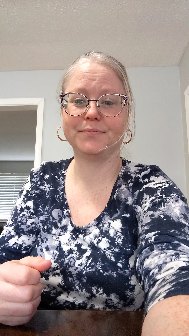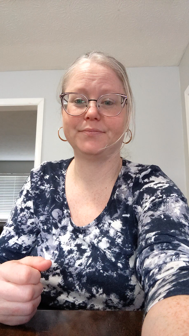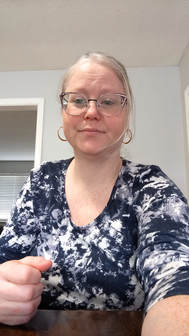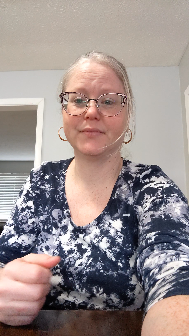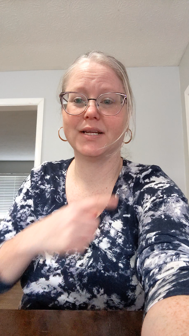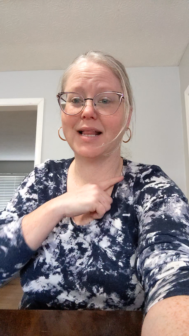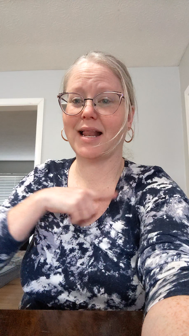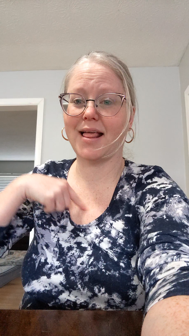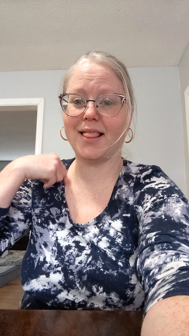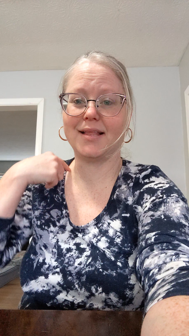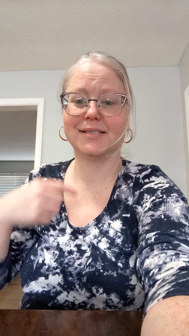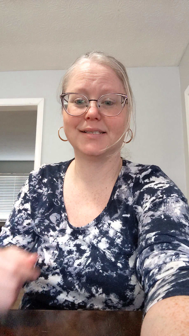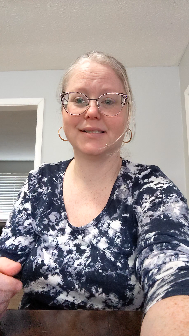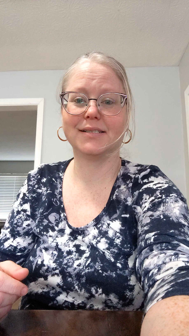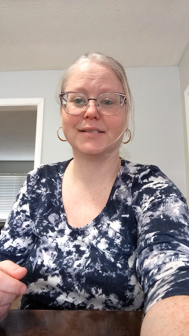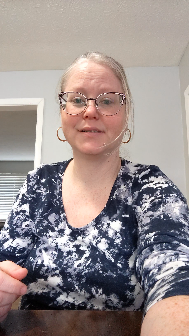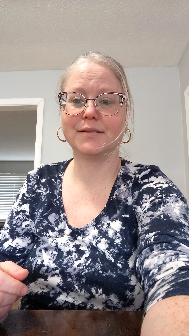necklace